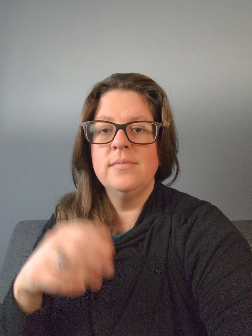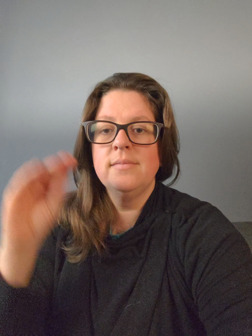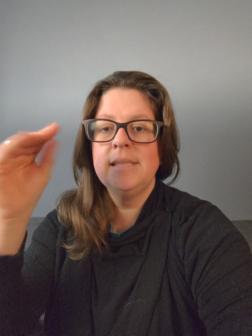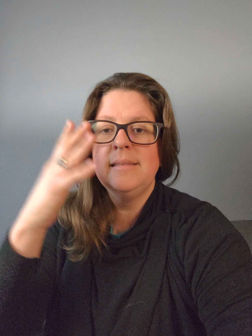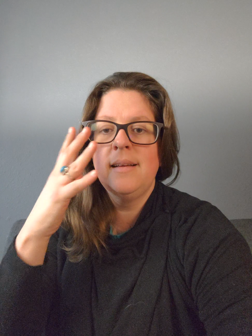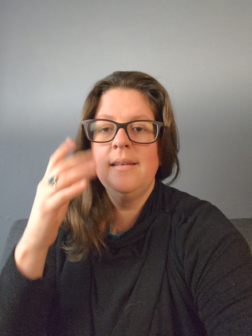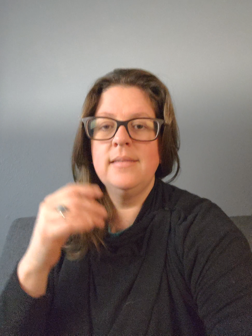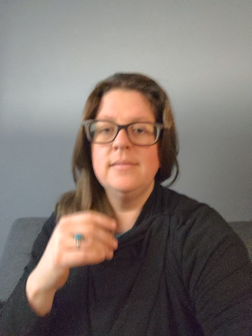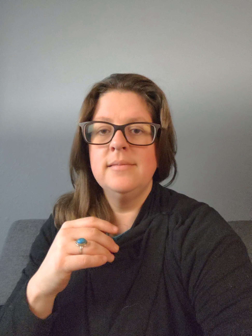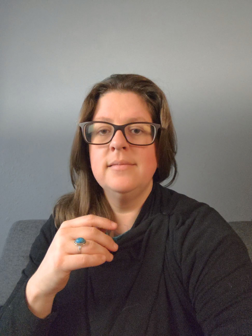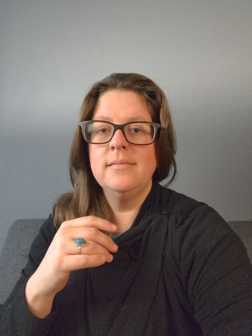sun